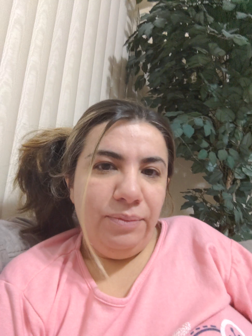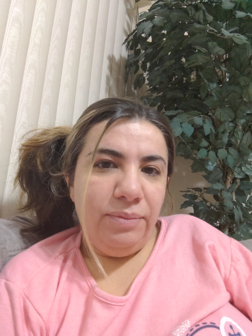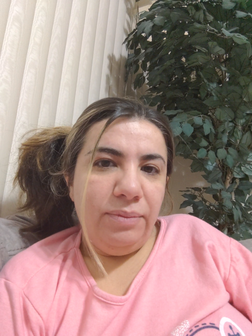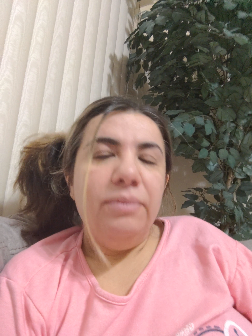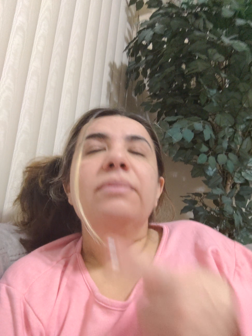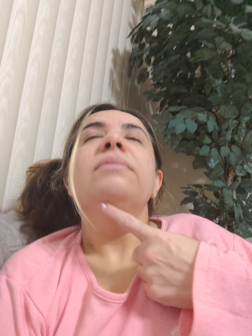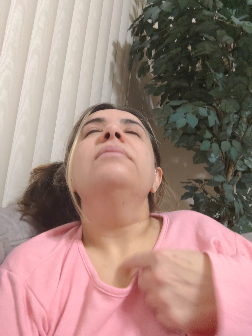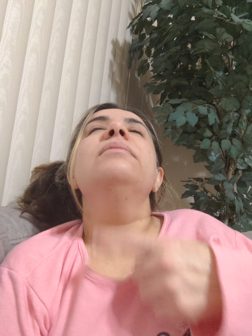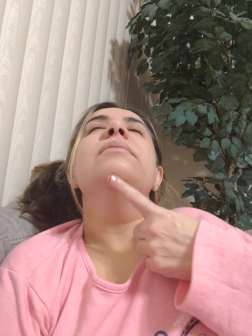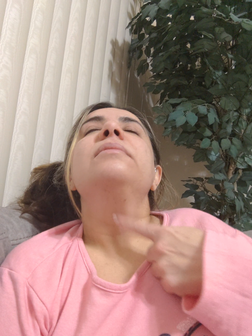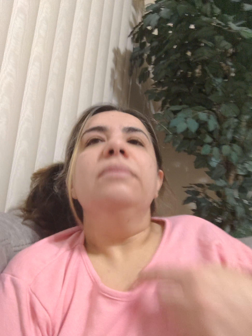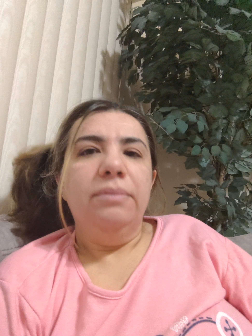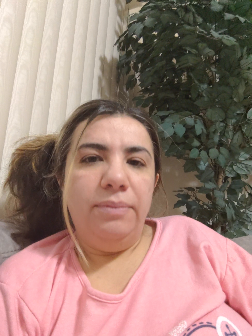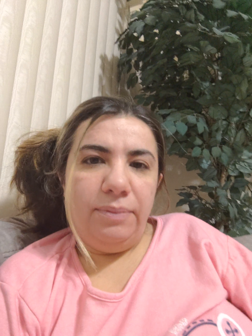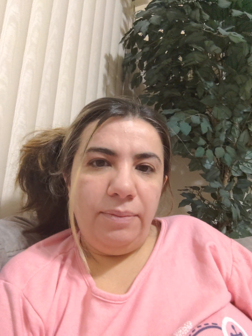thirsty